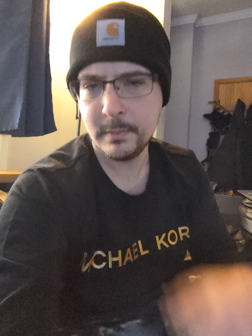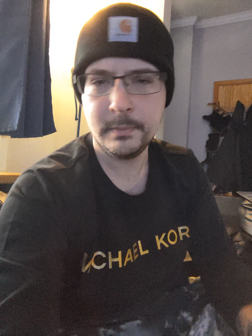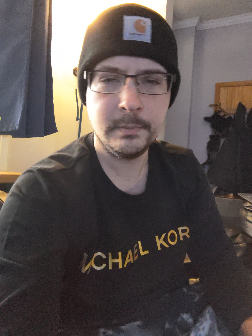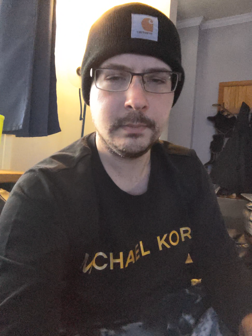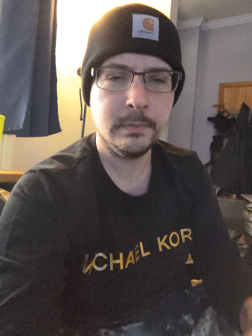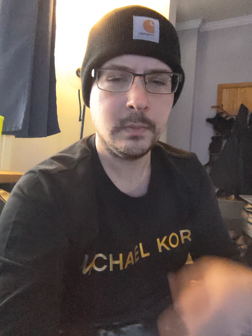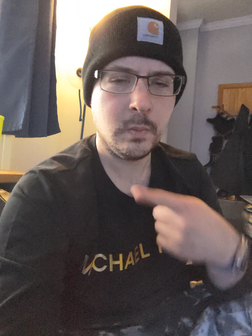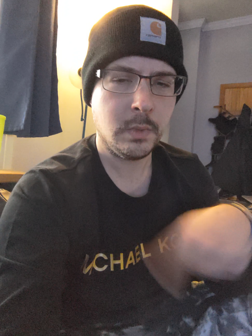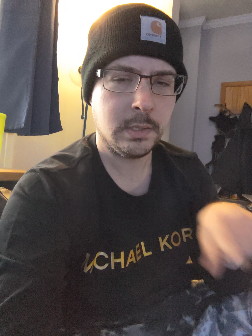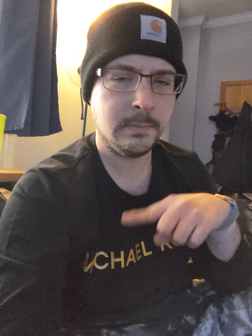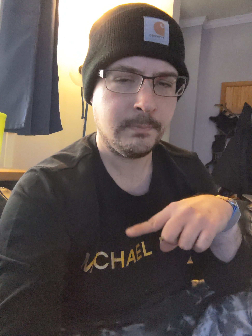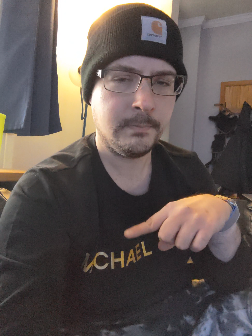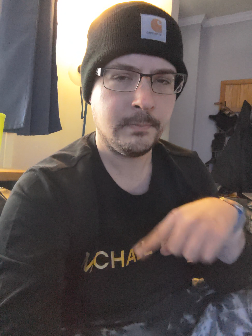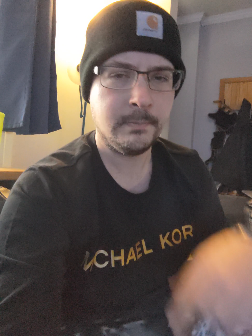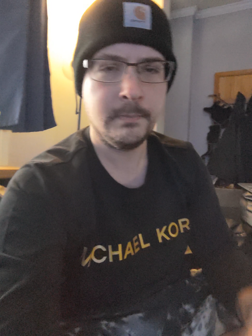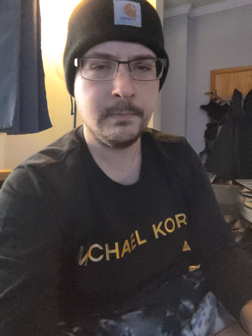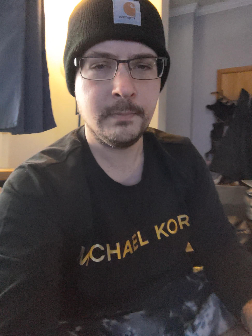we